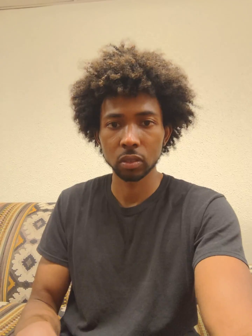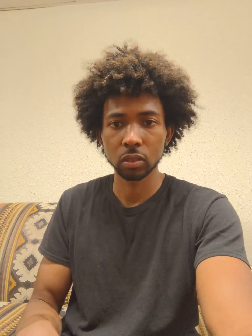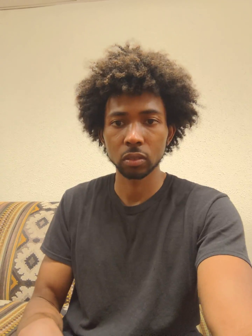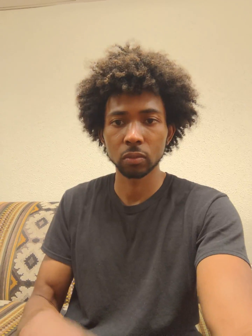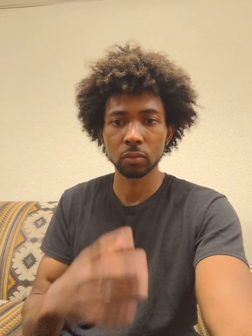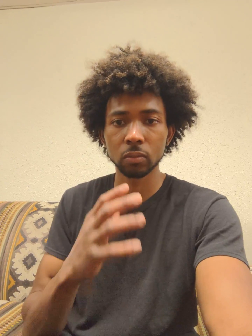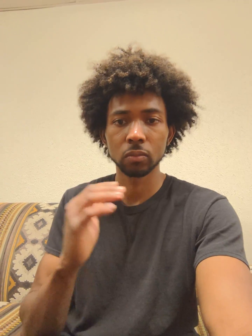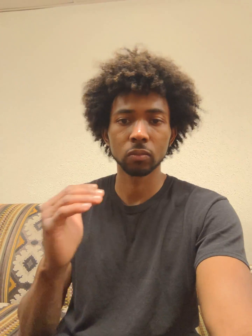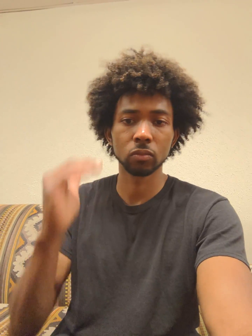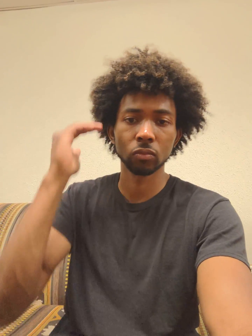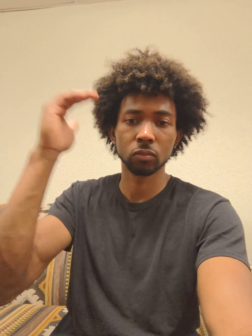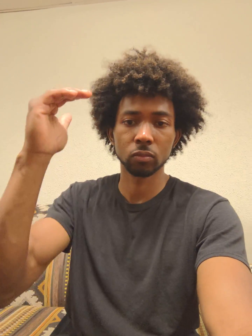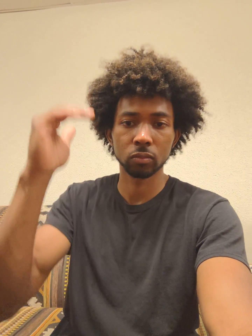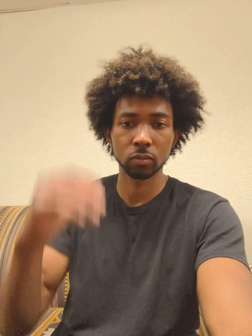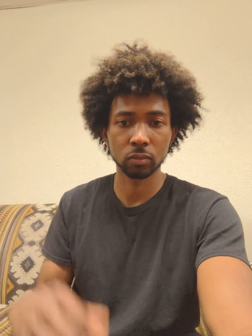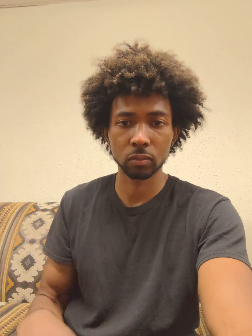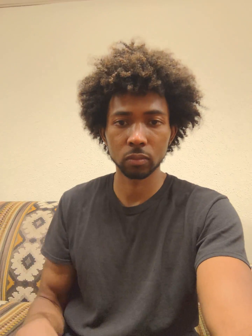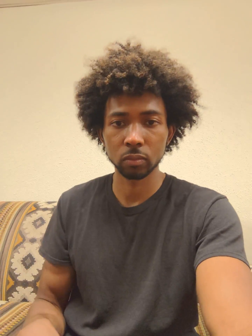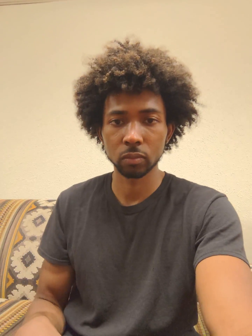big